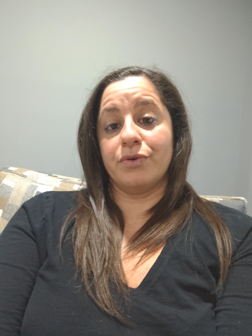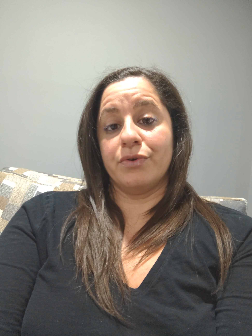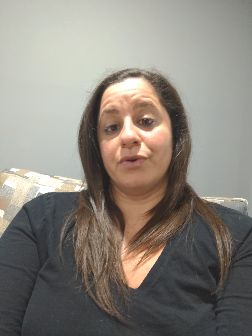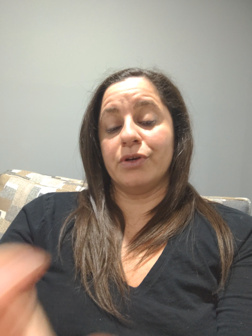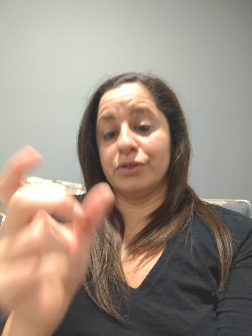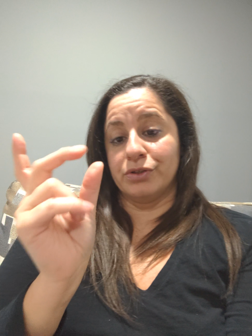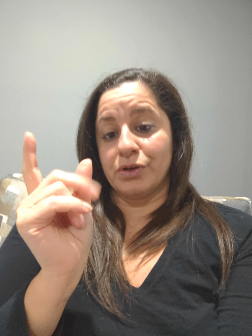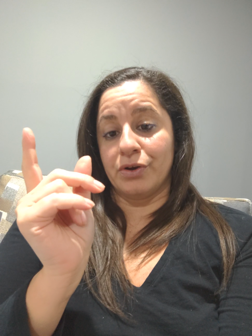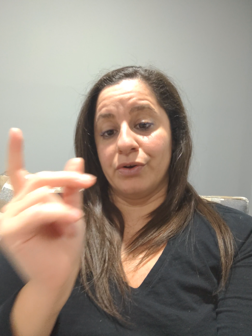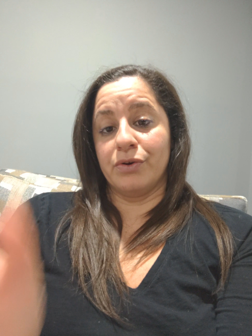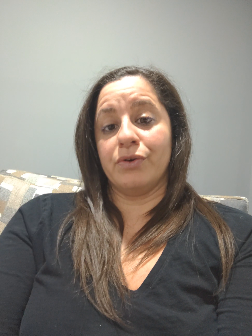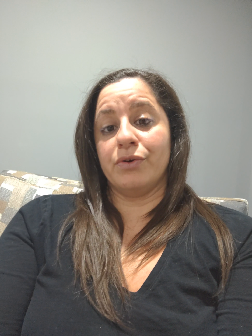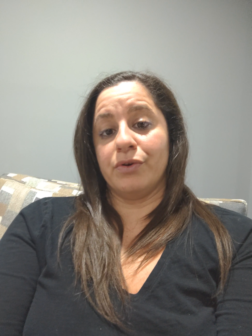dog